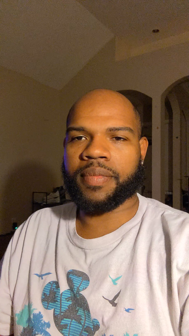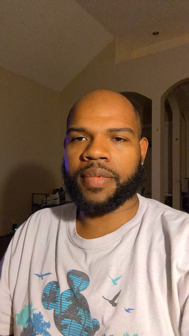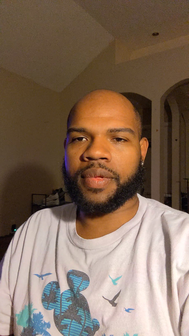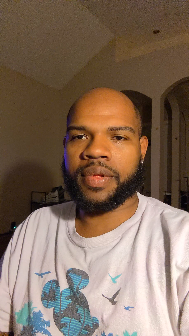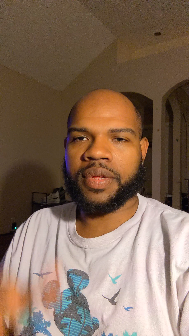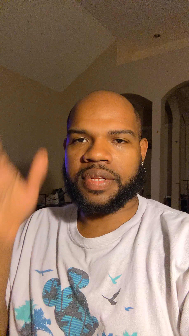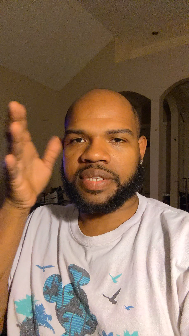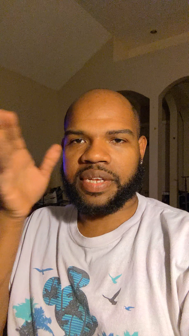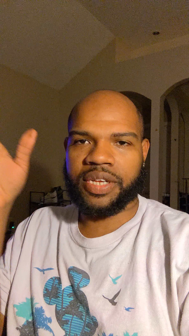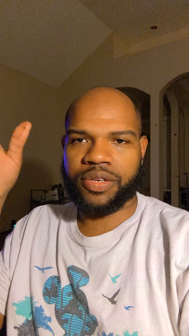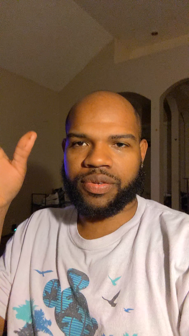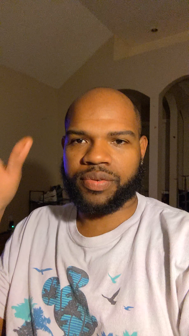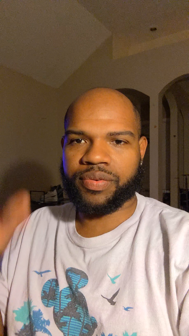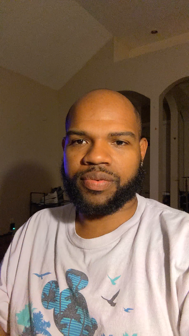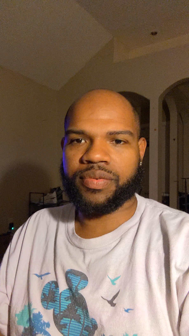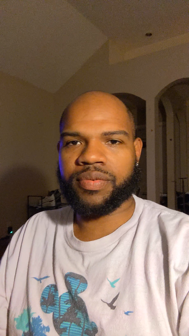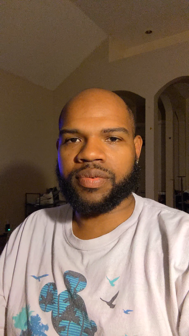deer